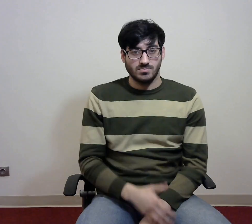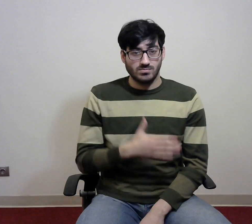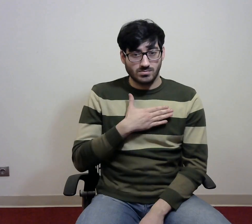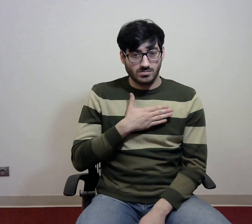mən